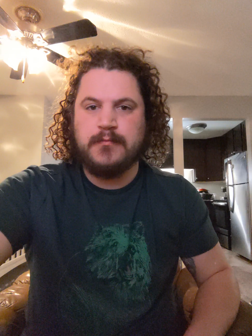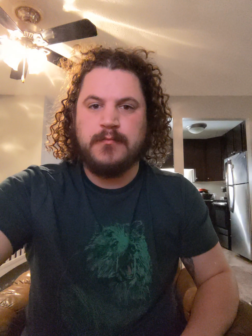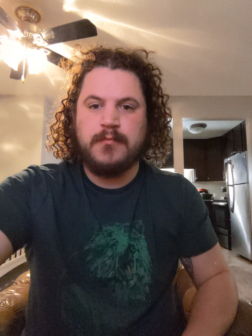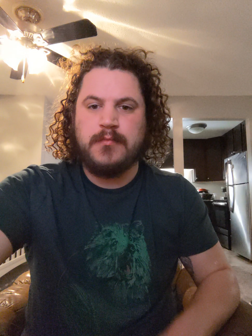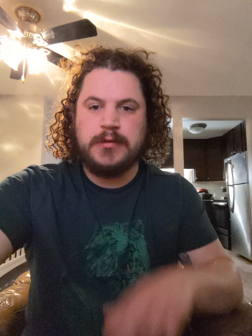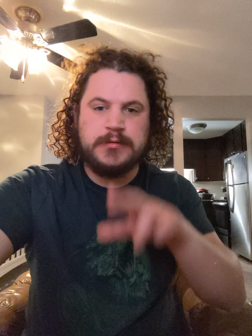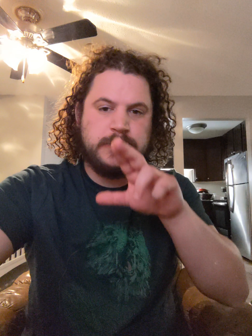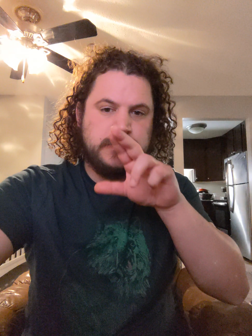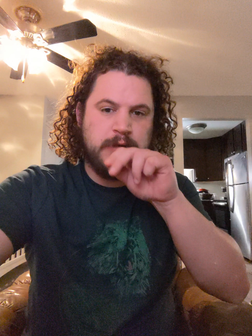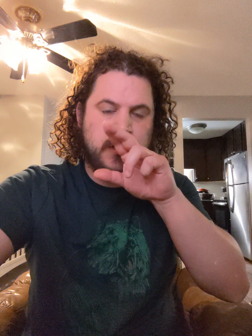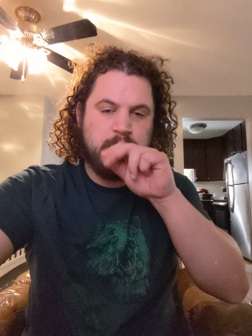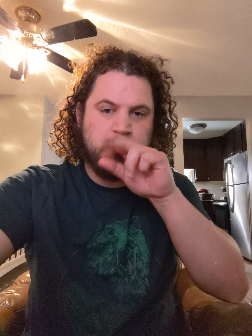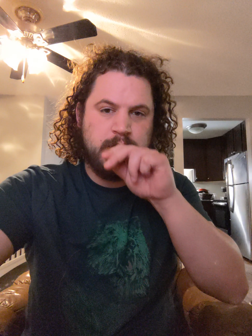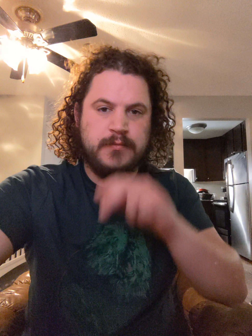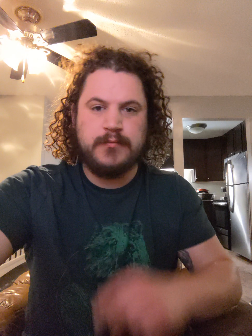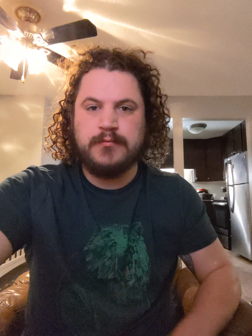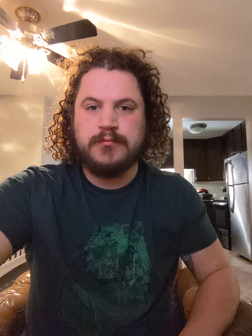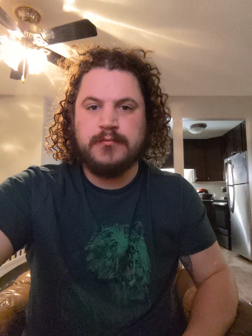duck